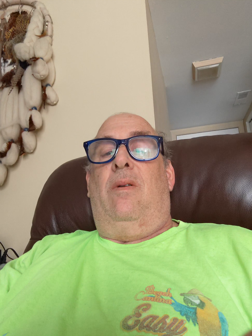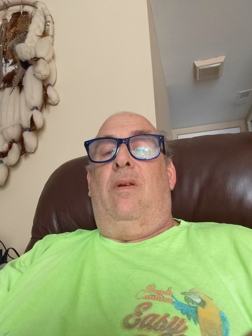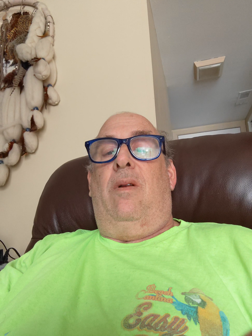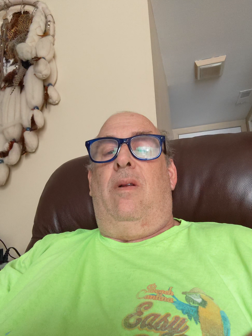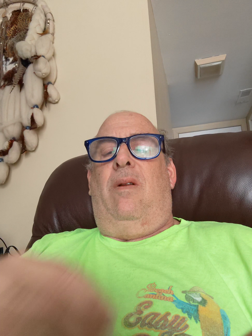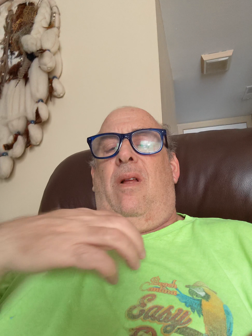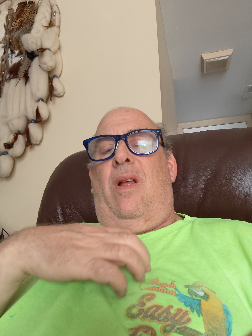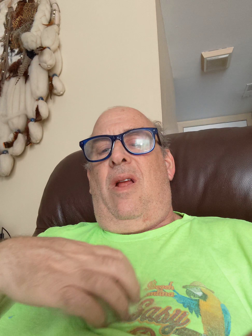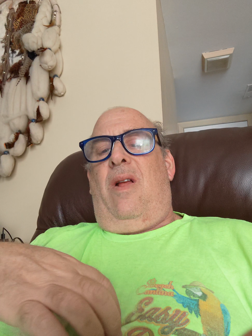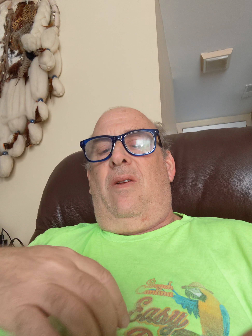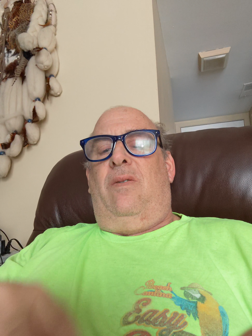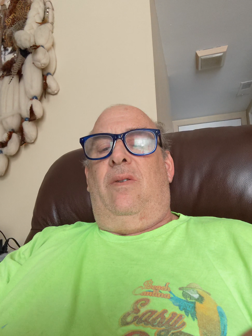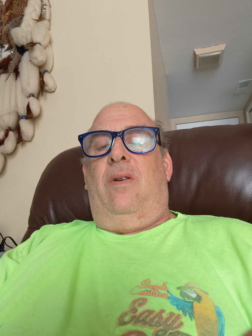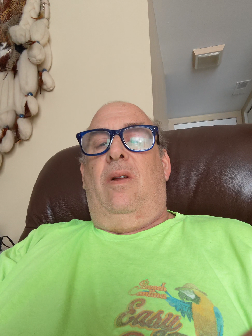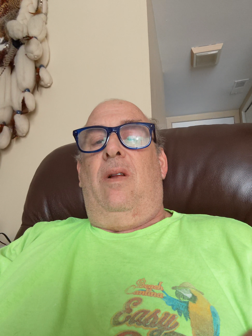hungry